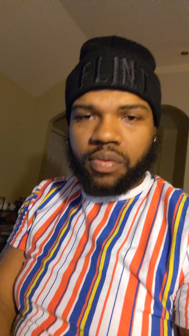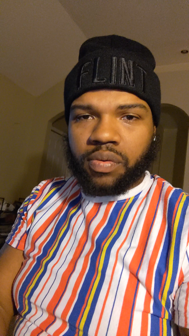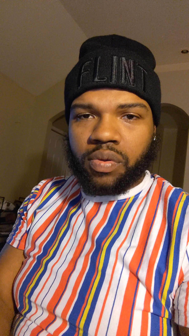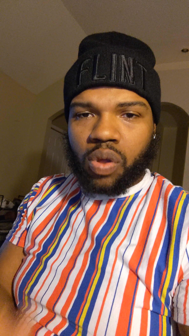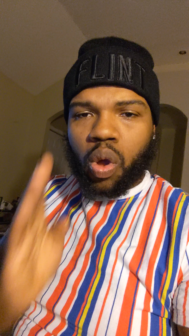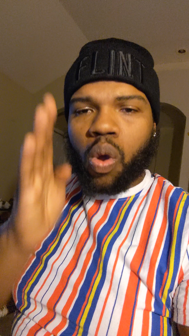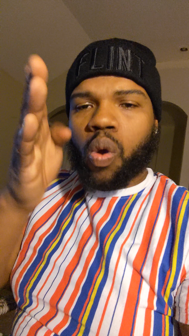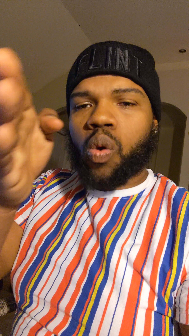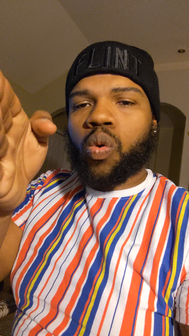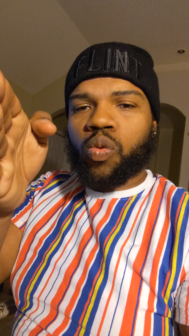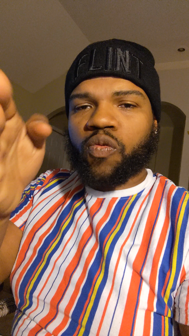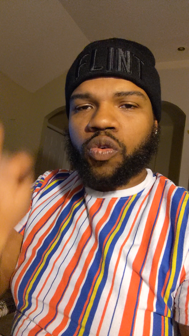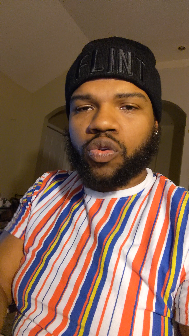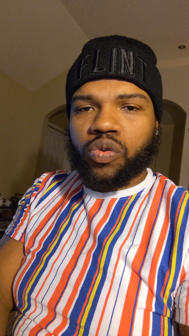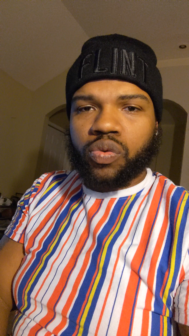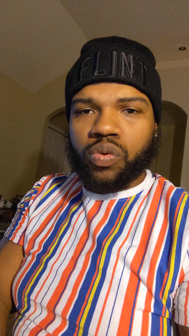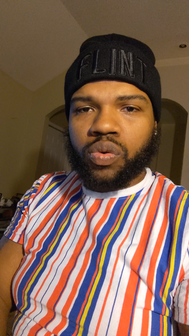over